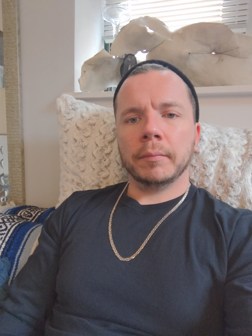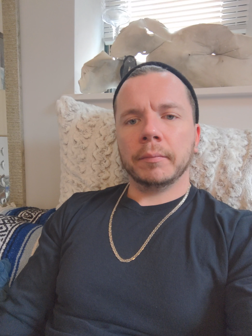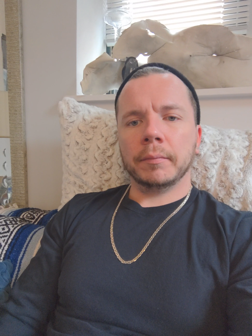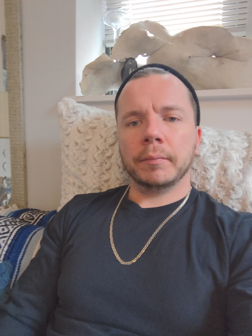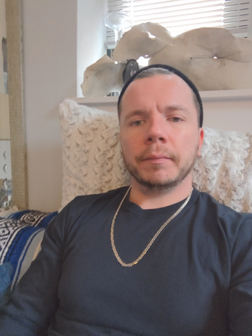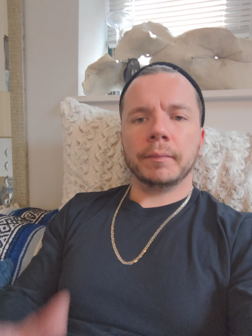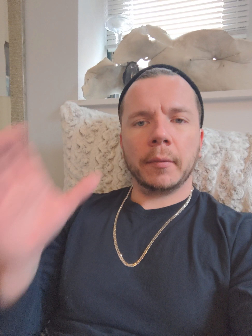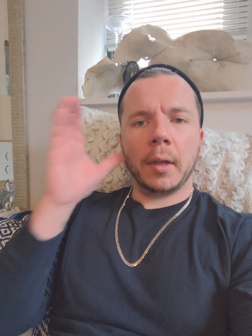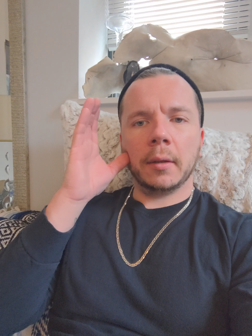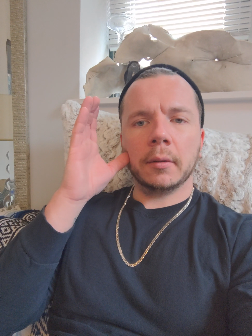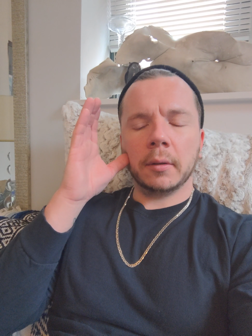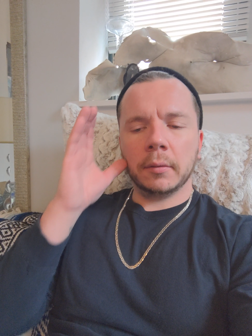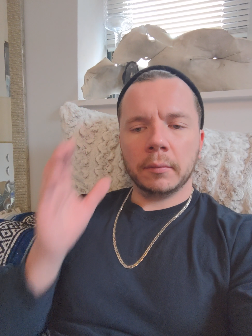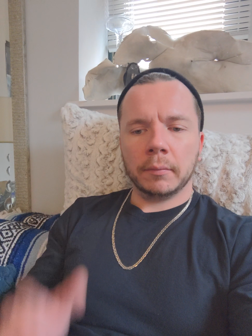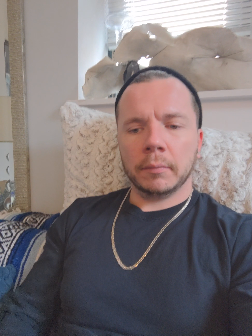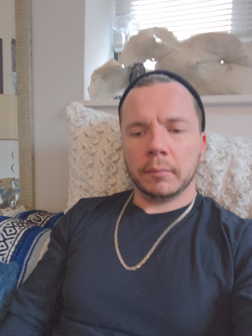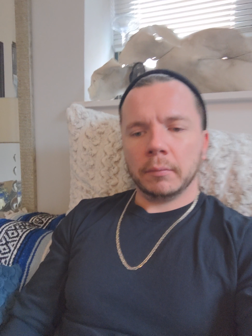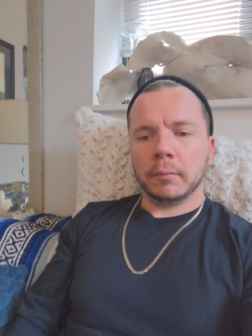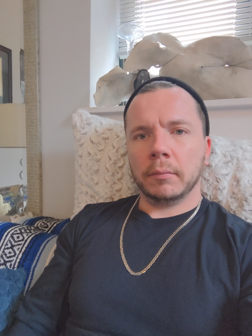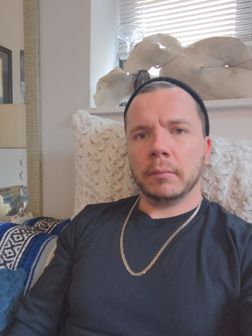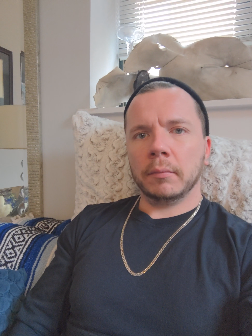listen